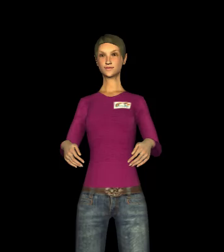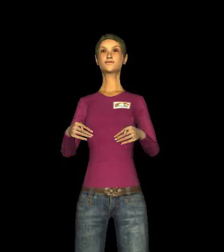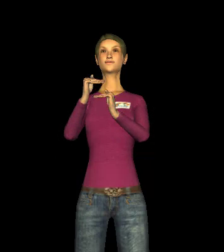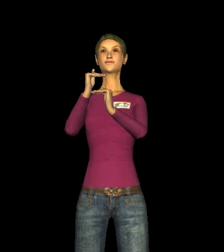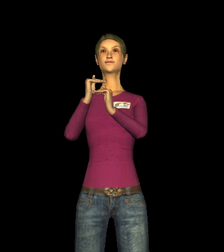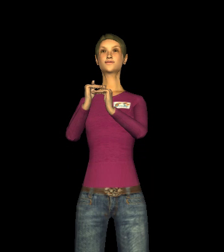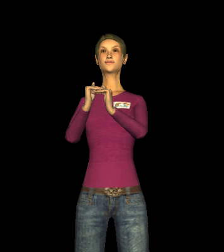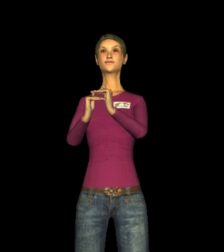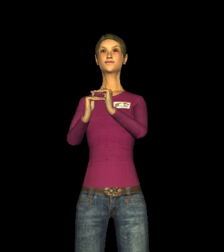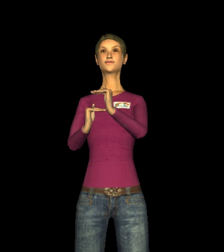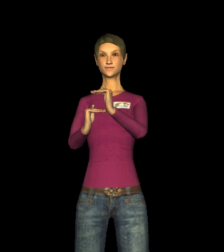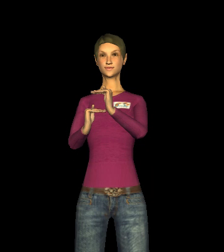برنامج